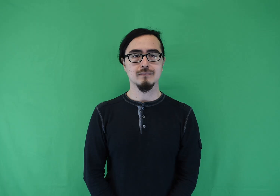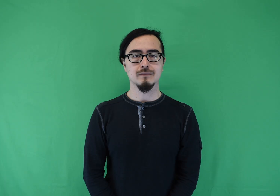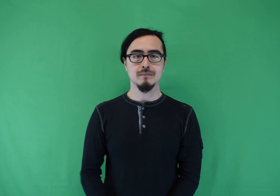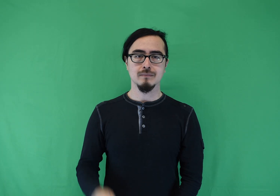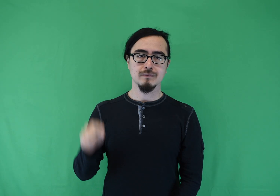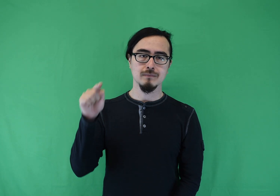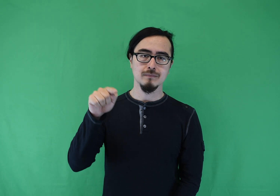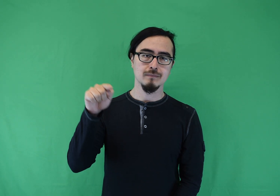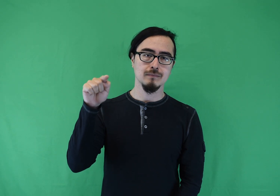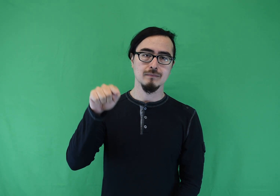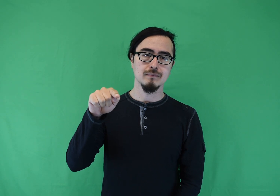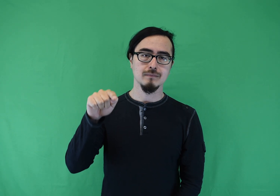esto